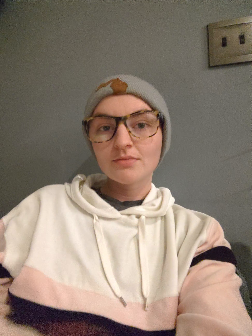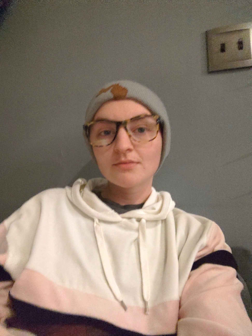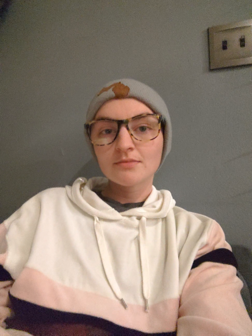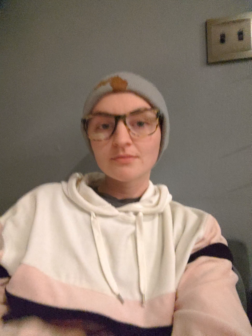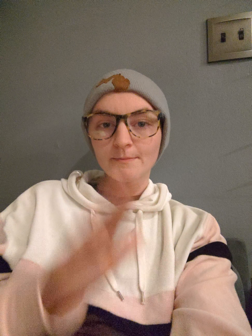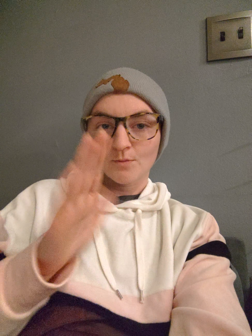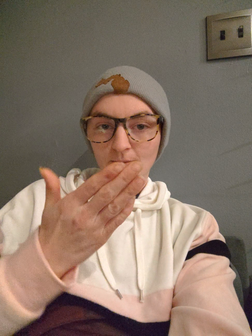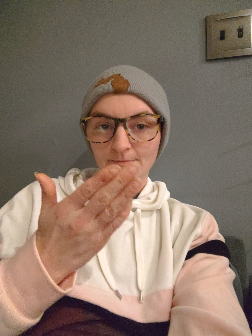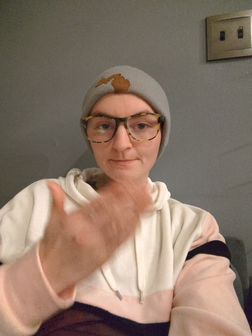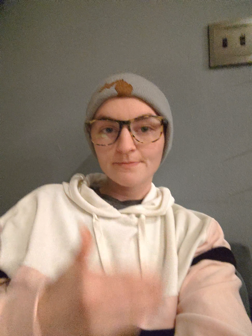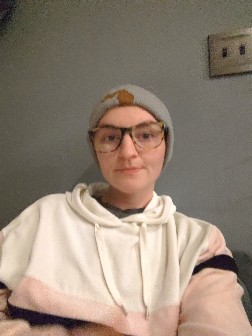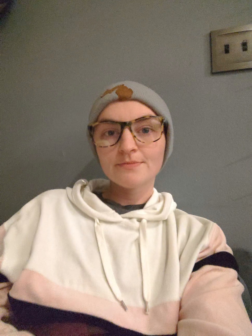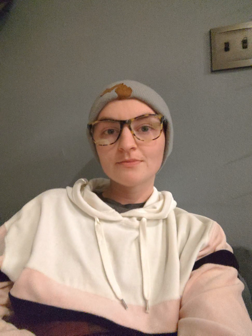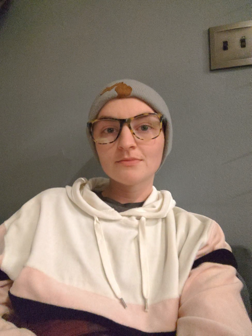book